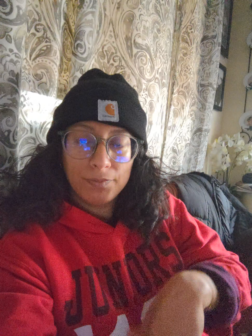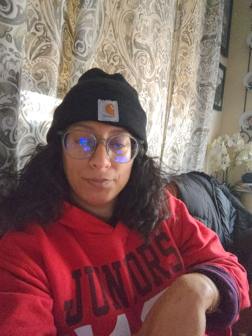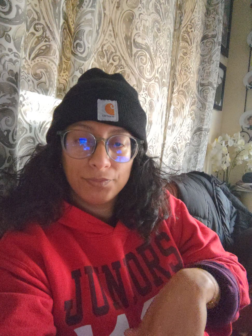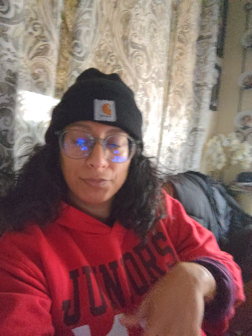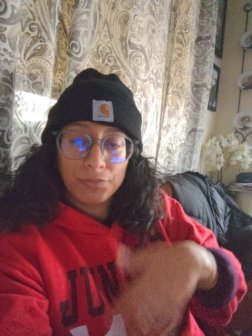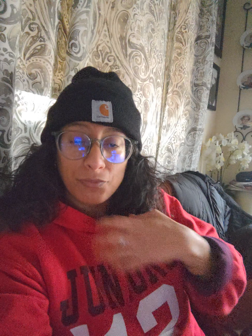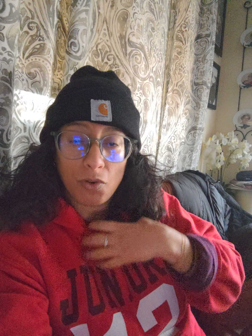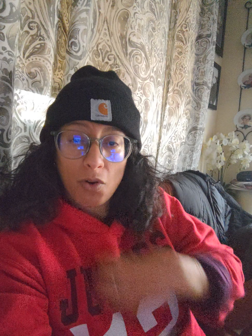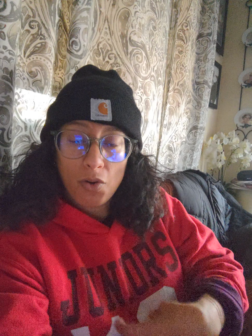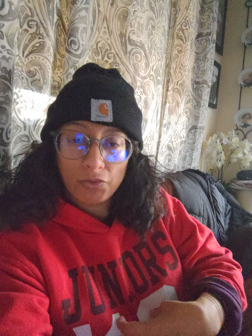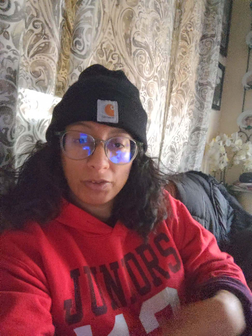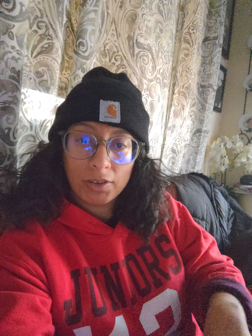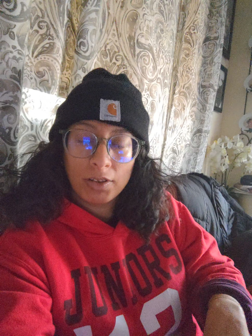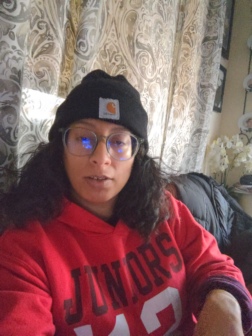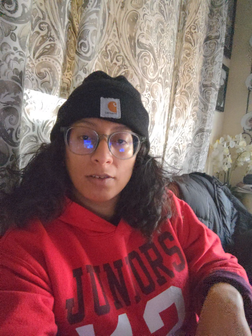hungry